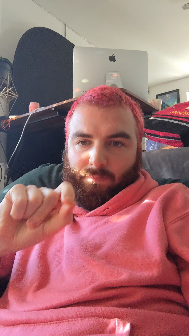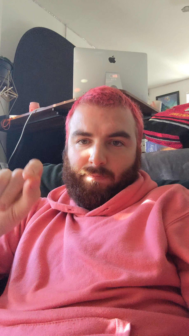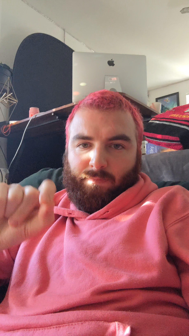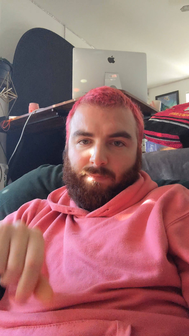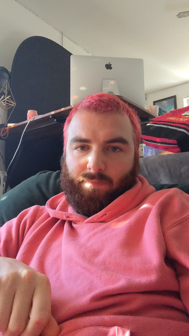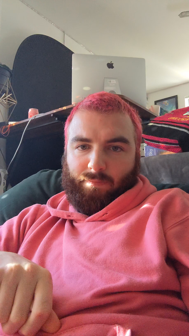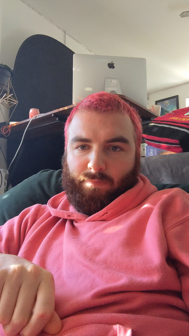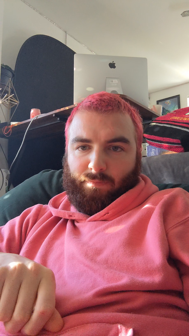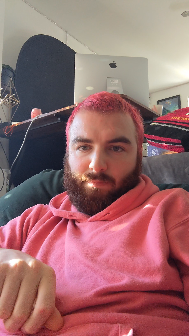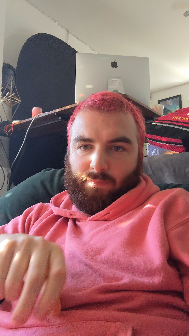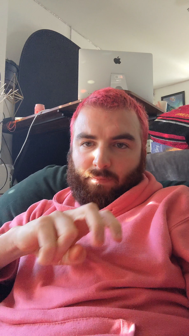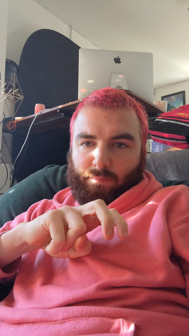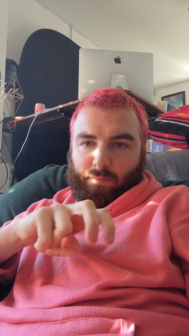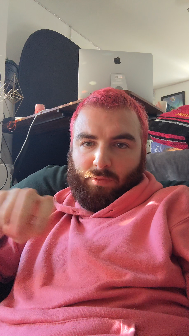bench